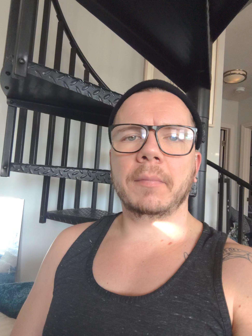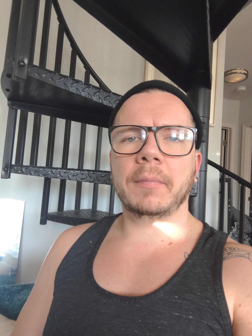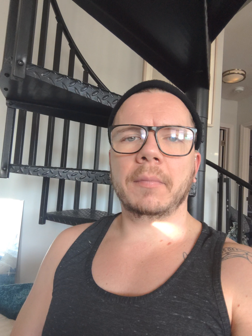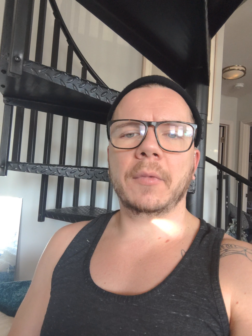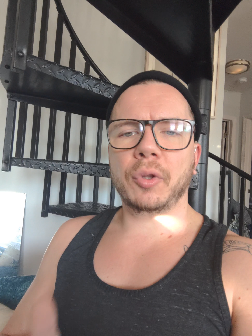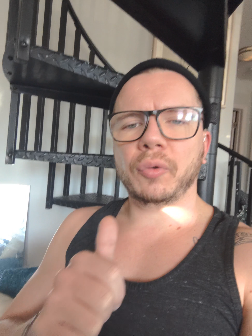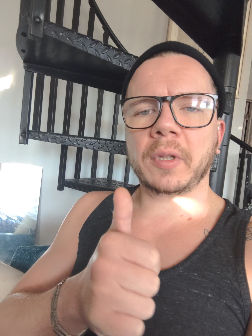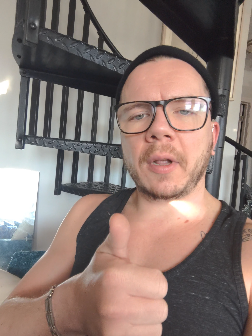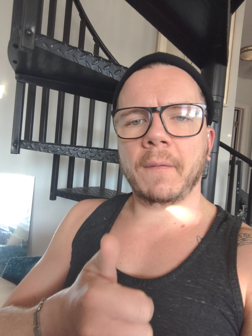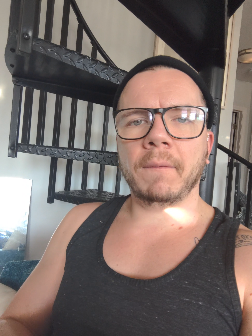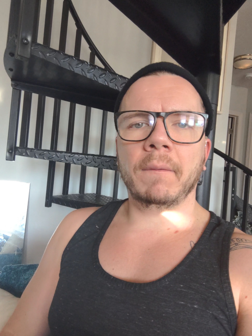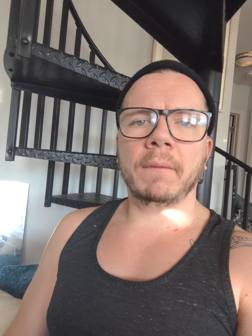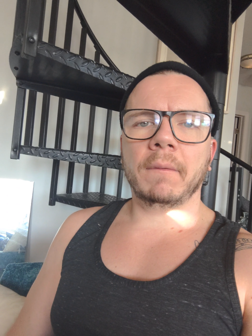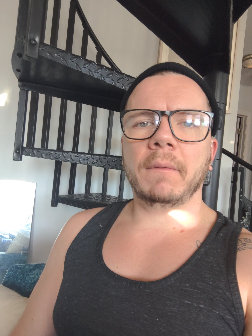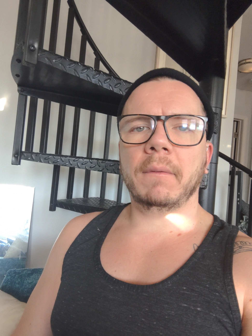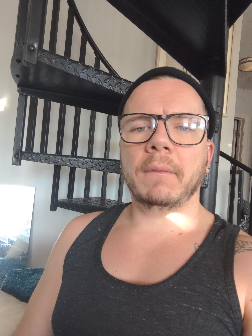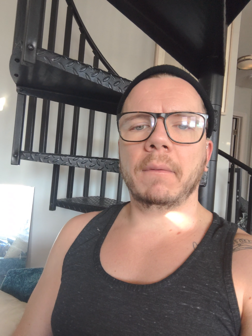yourself